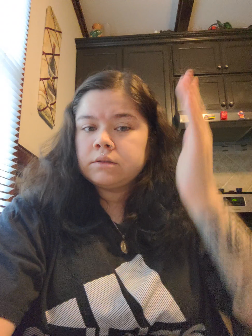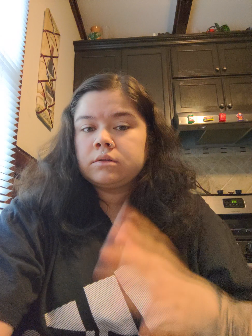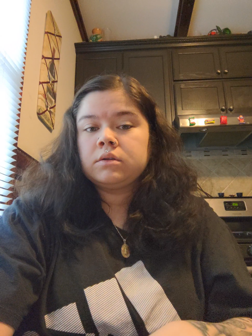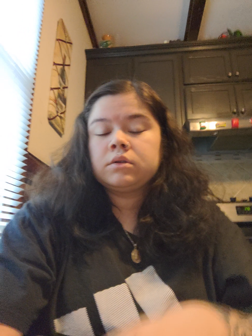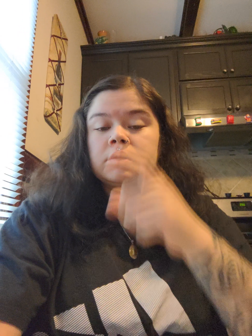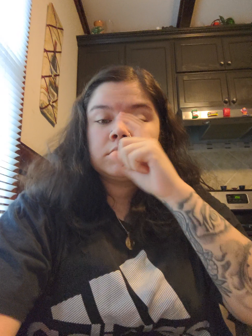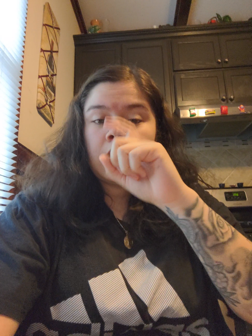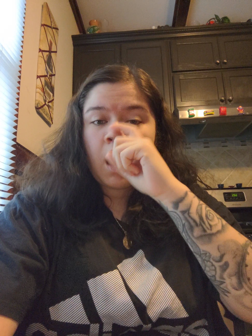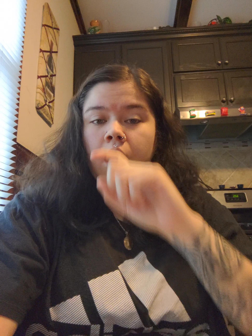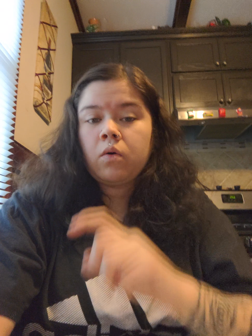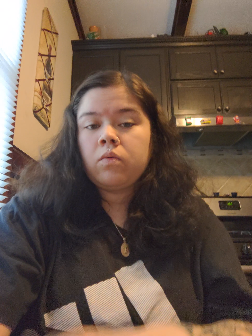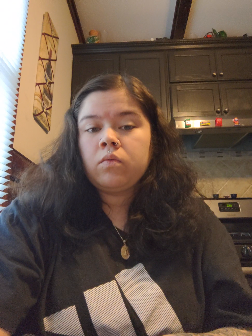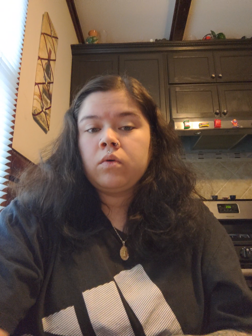doll